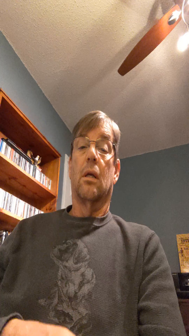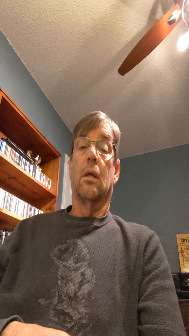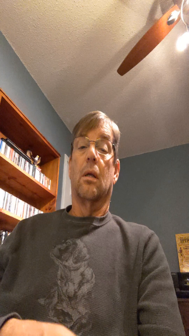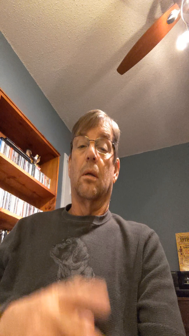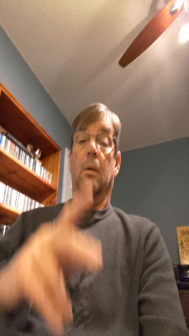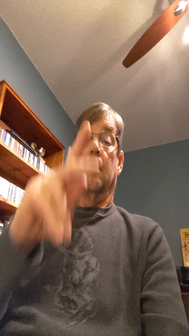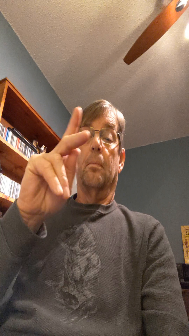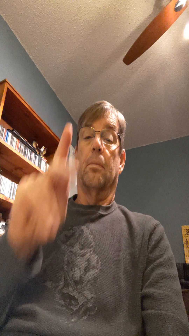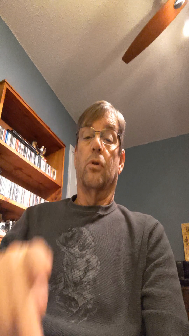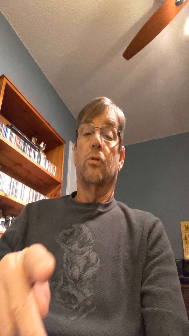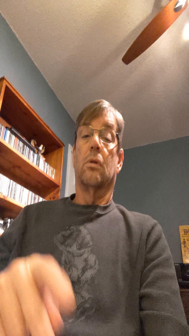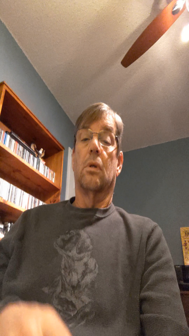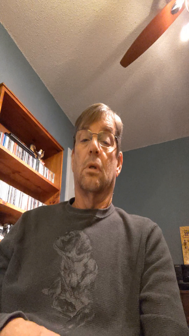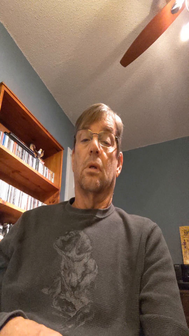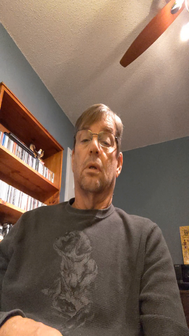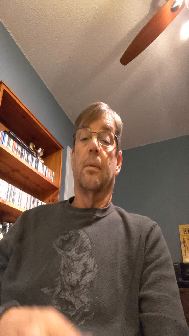person